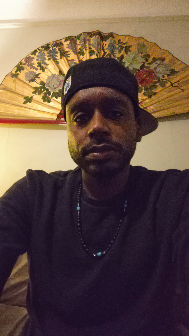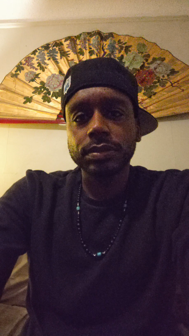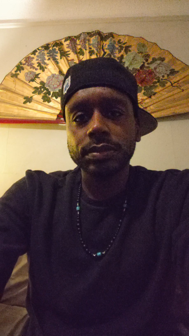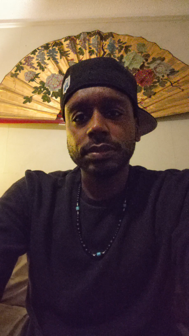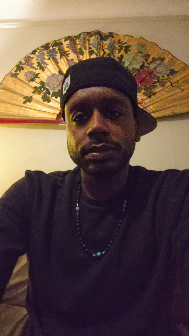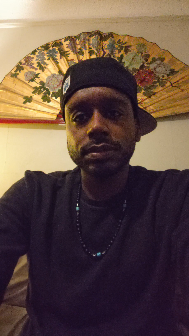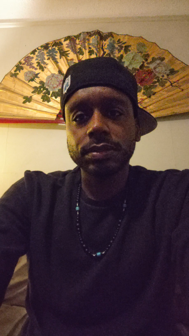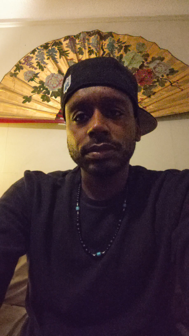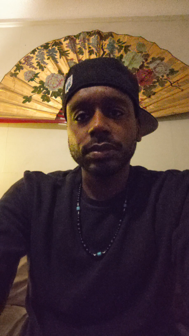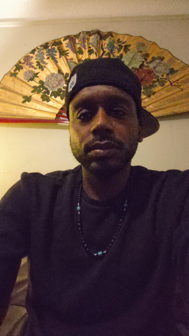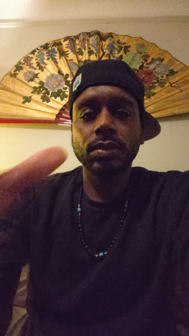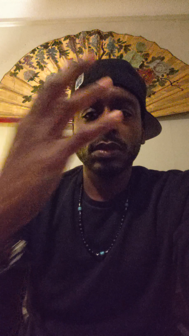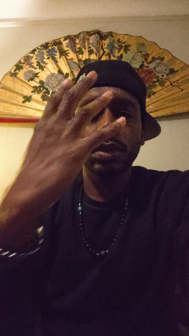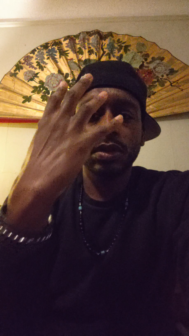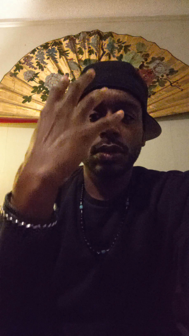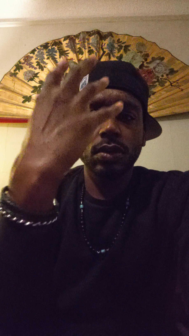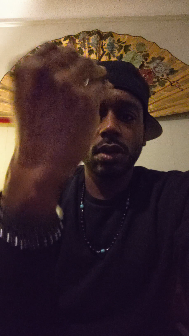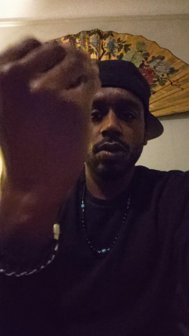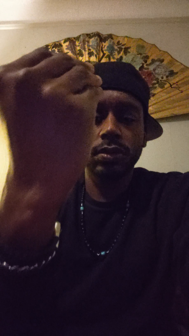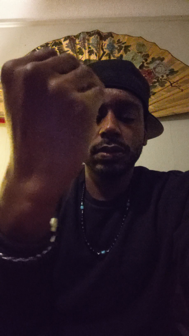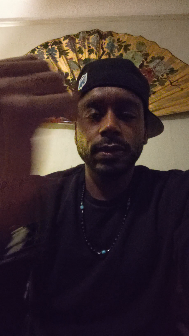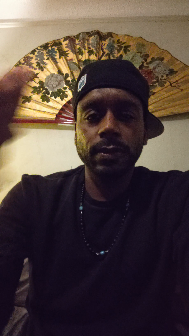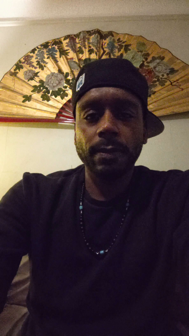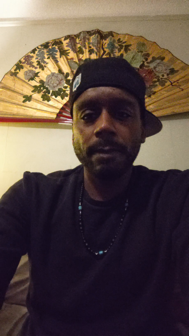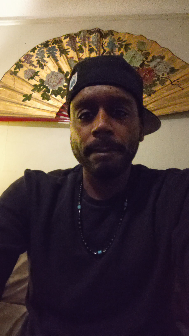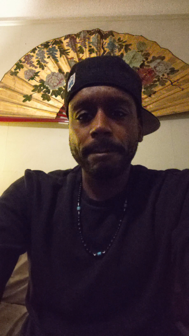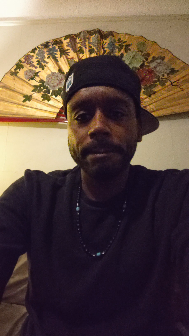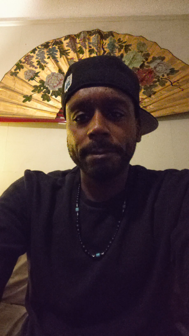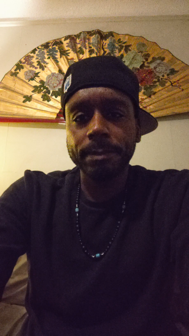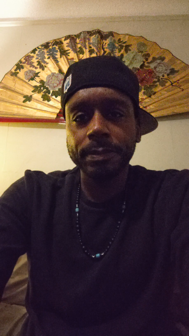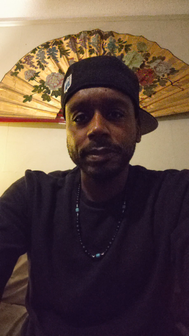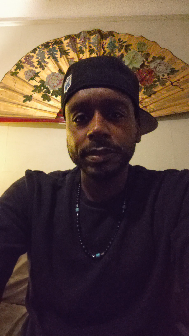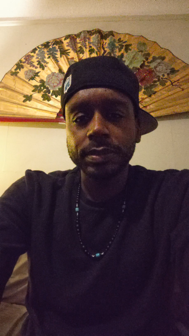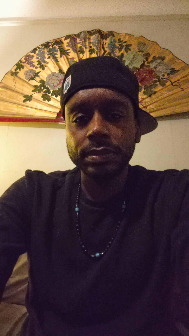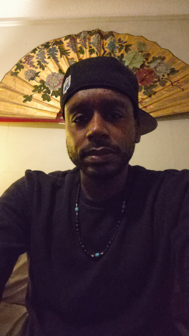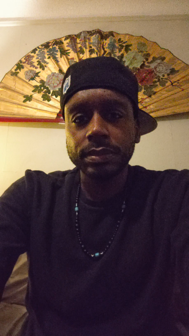going to